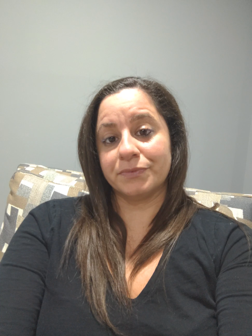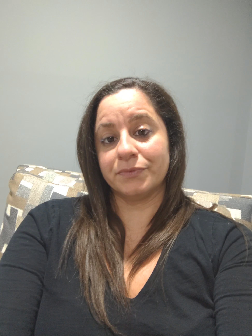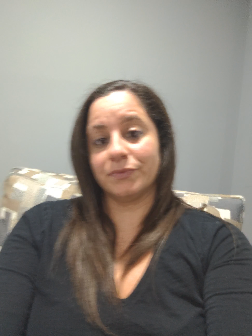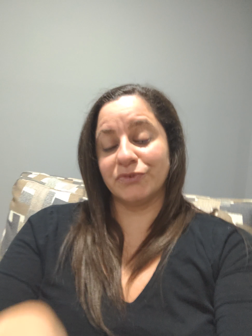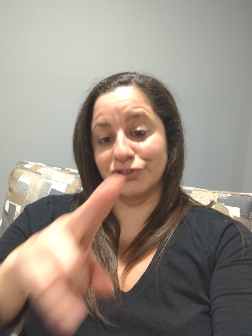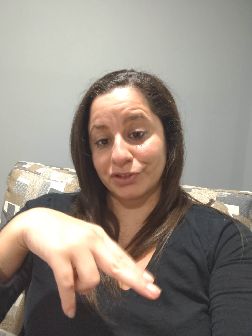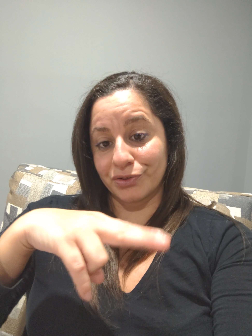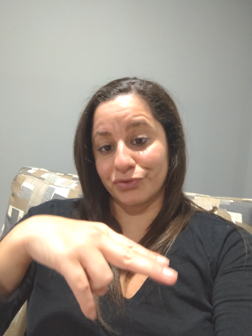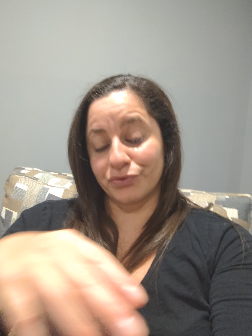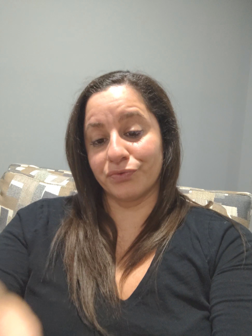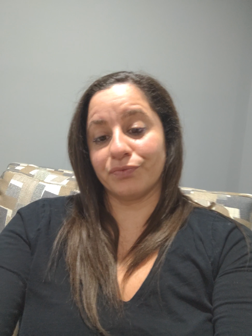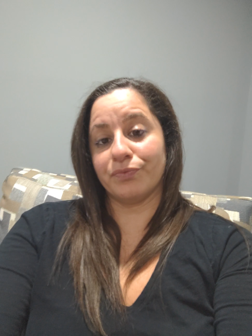chair